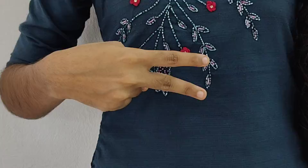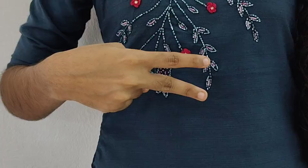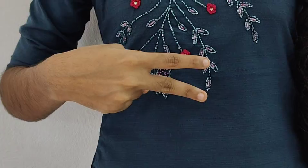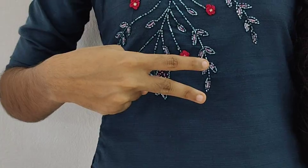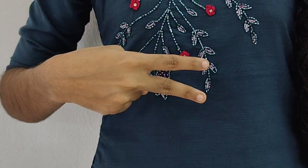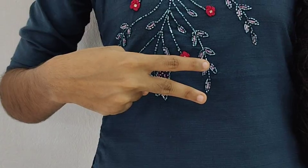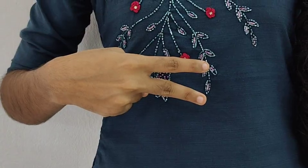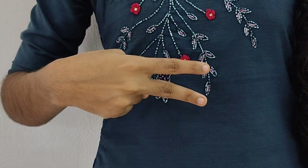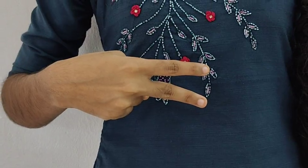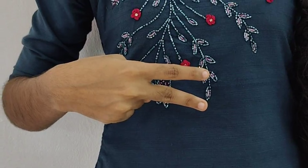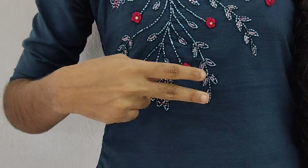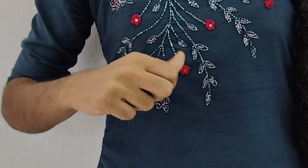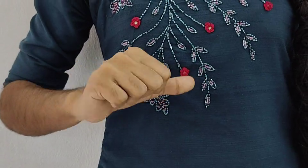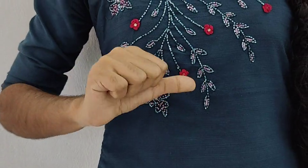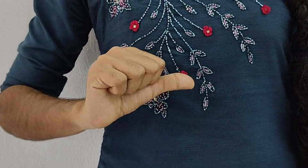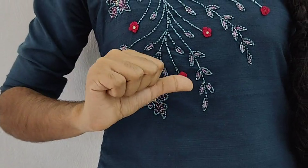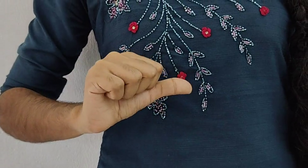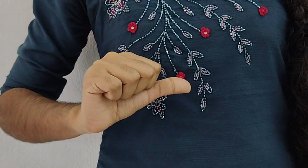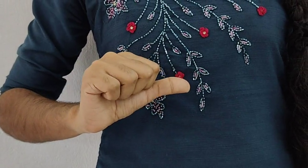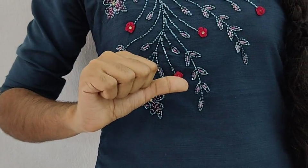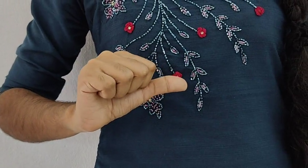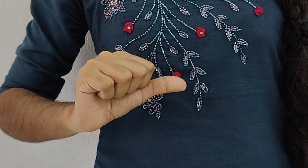ഐ